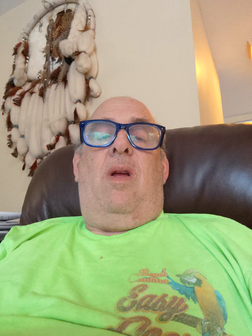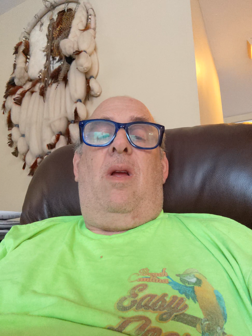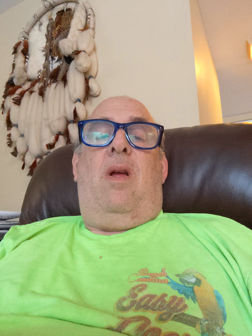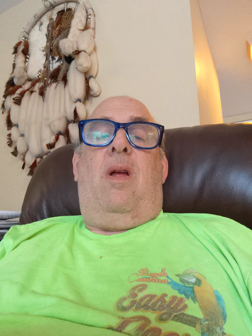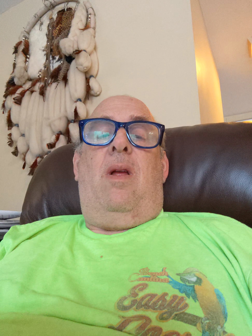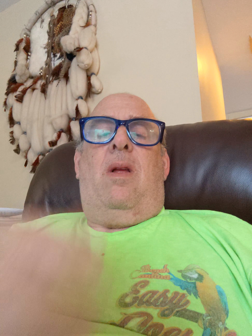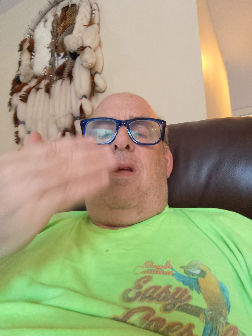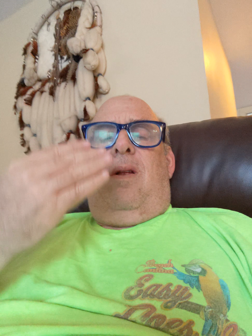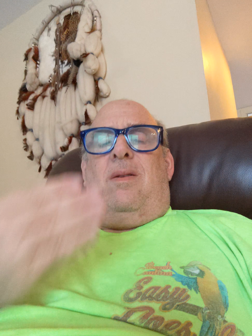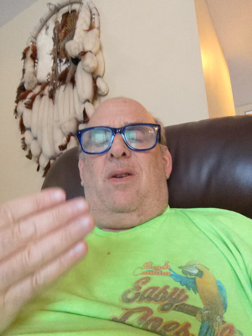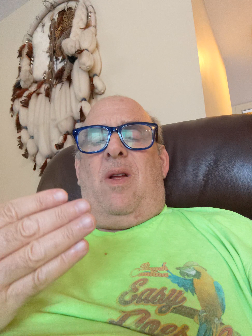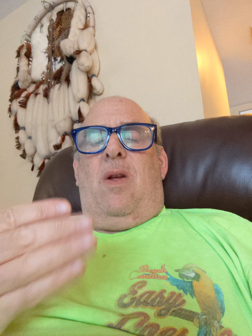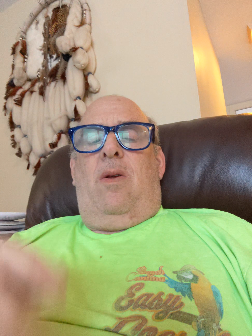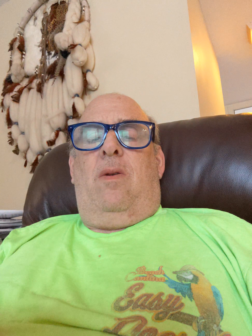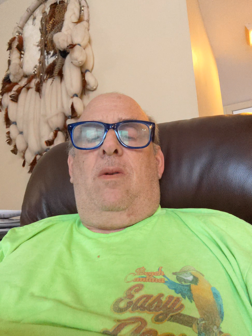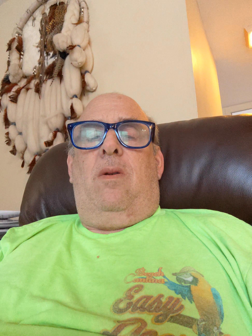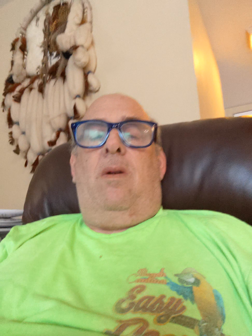now